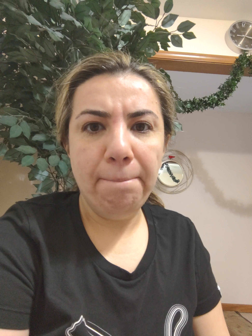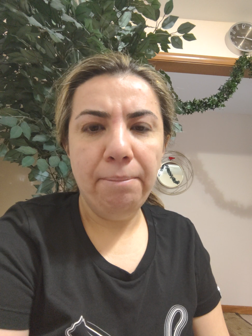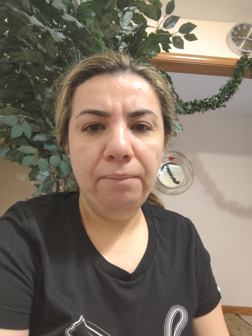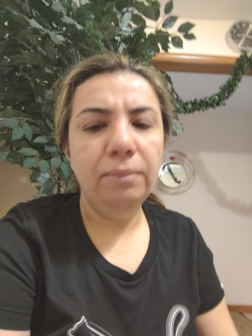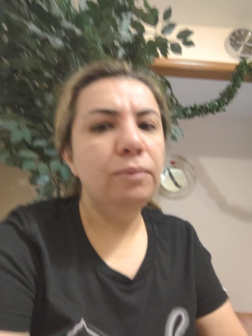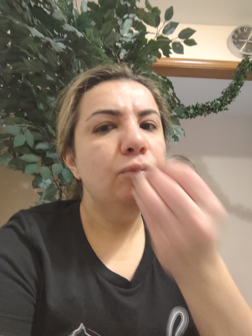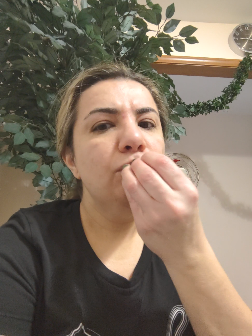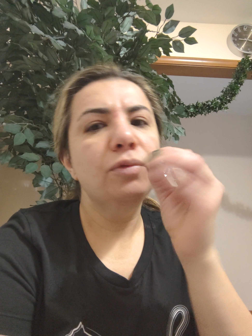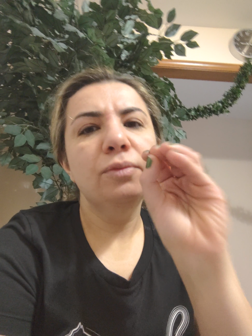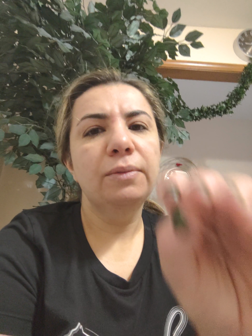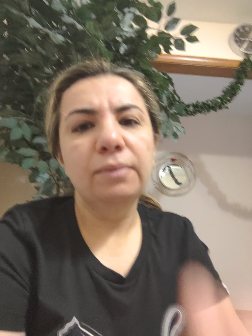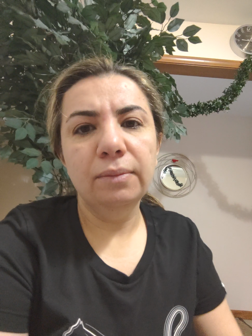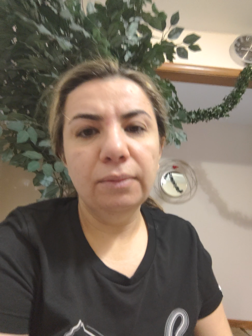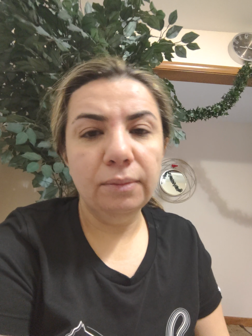kiss